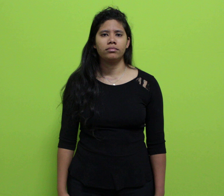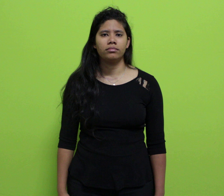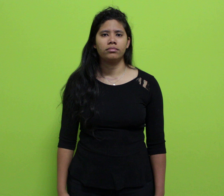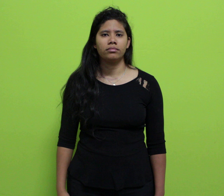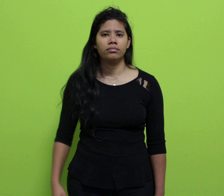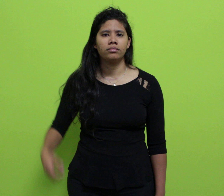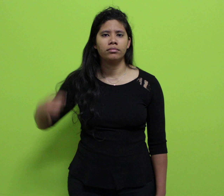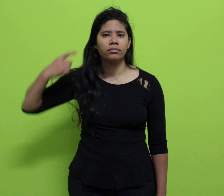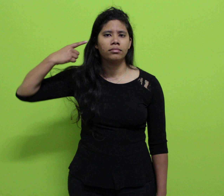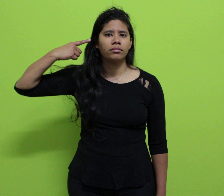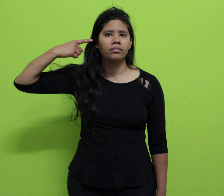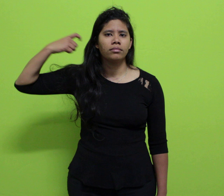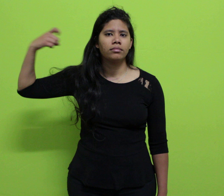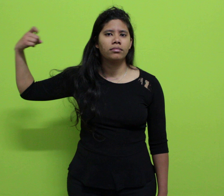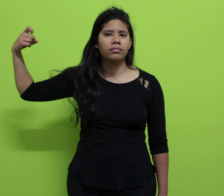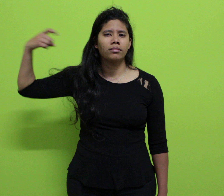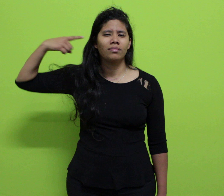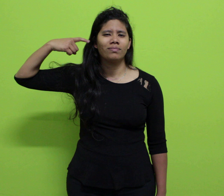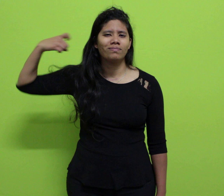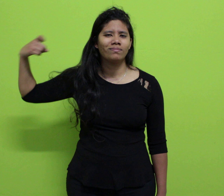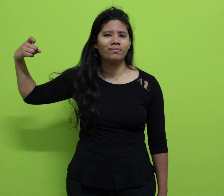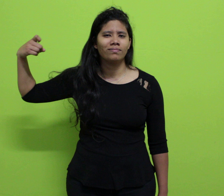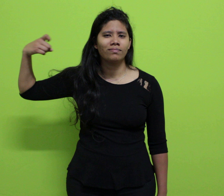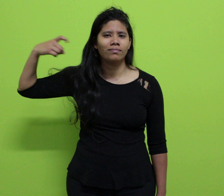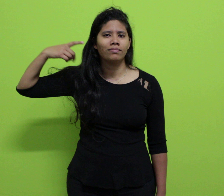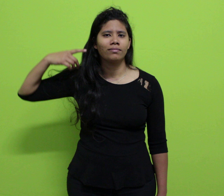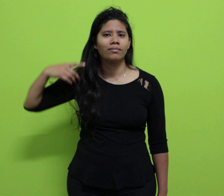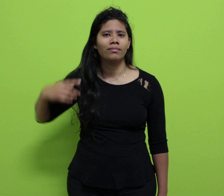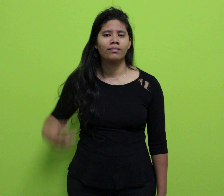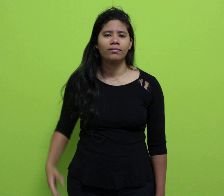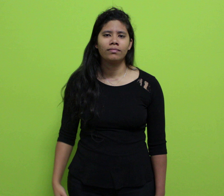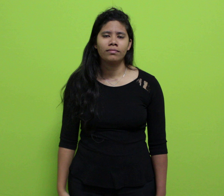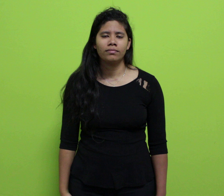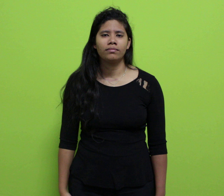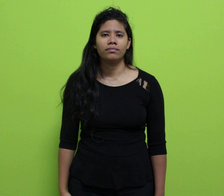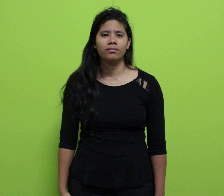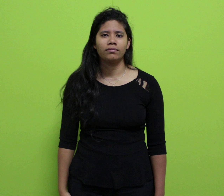barulho